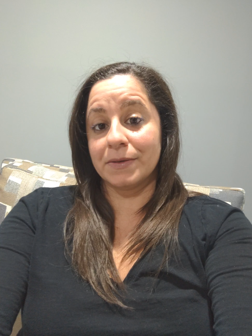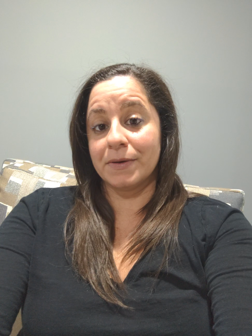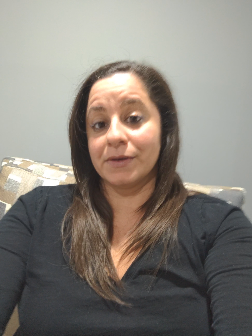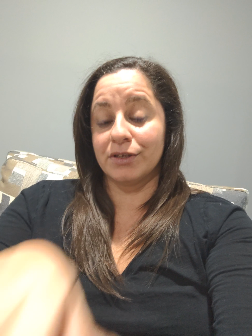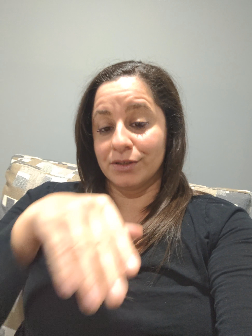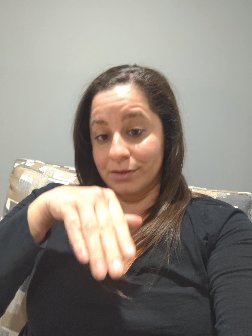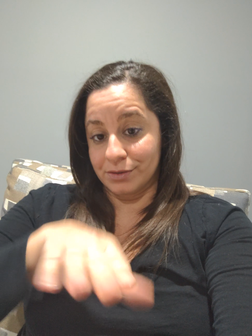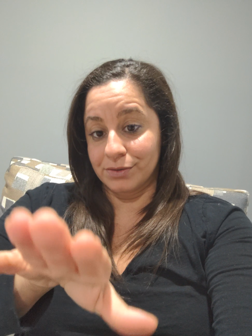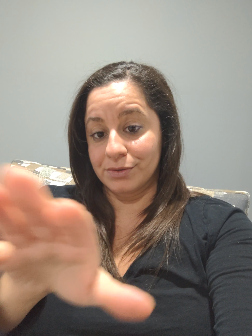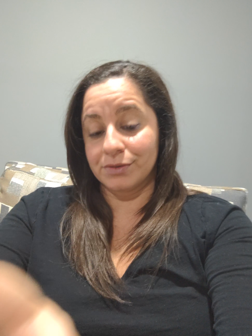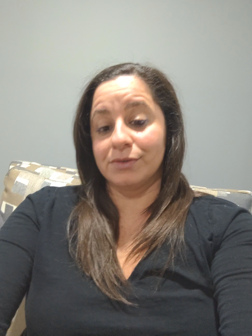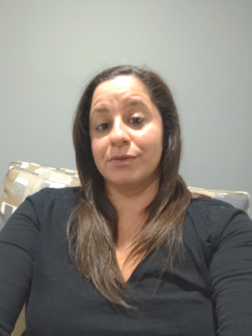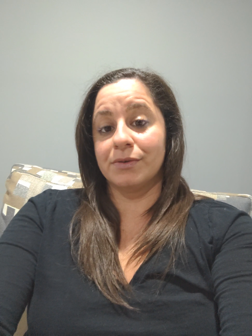into